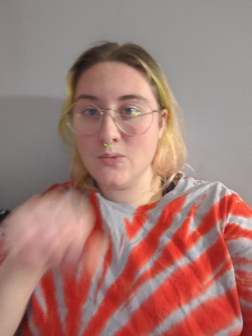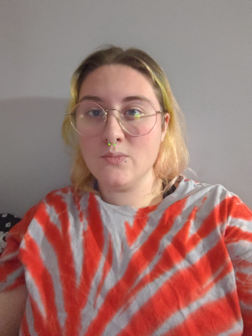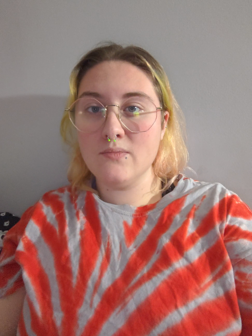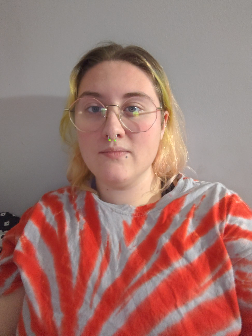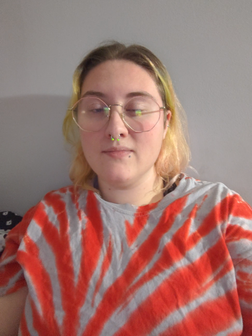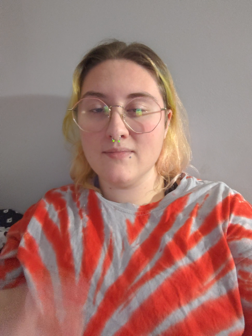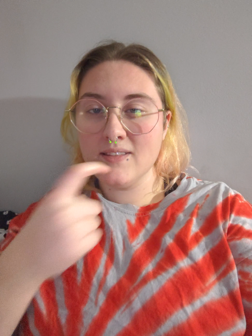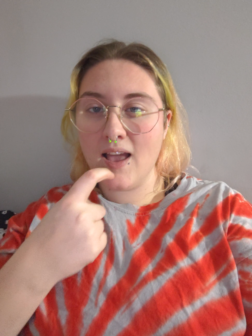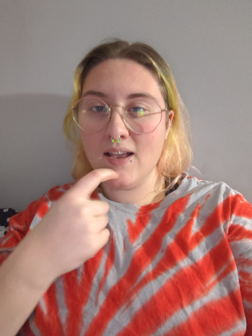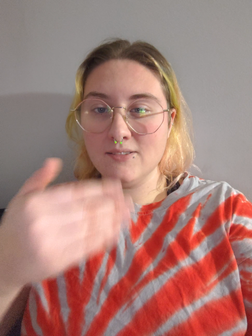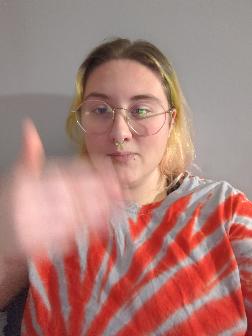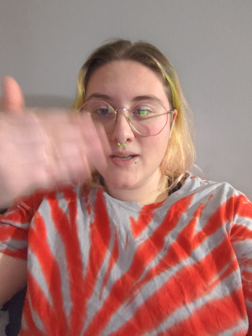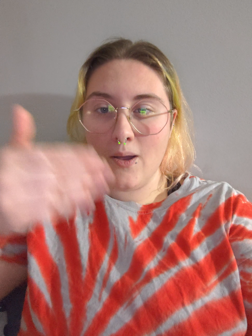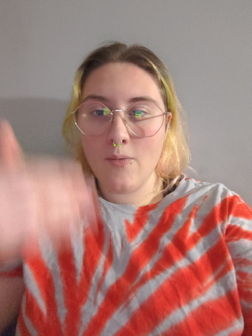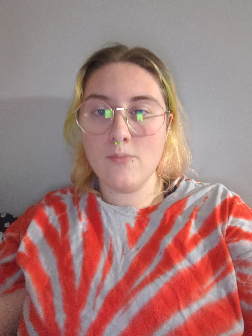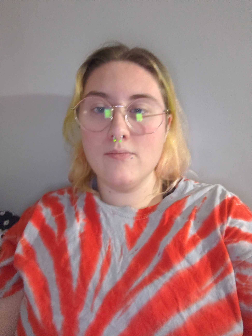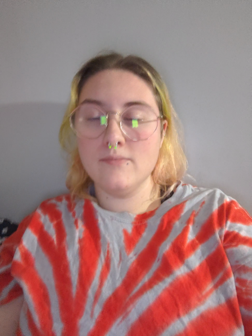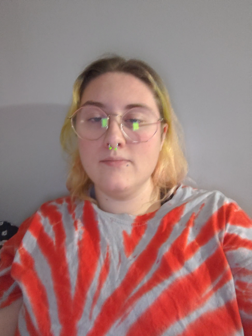window